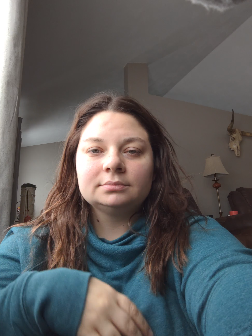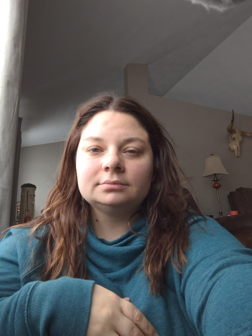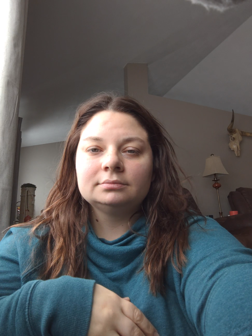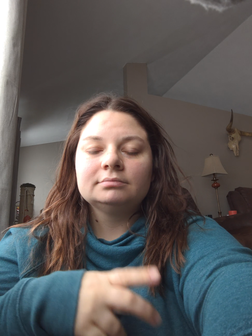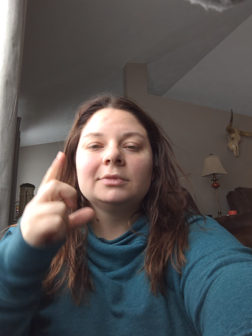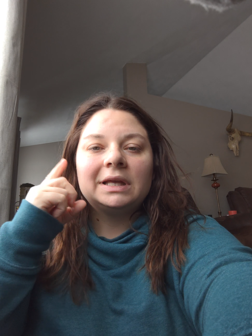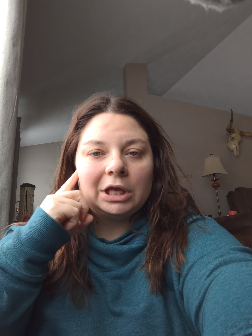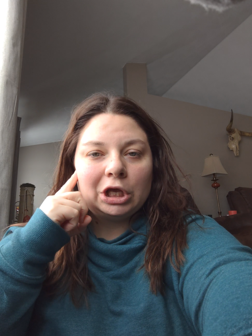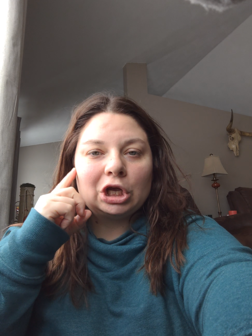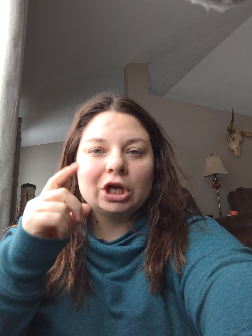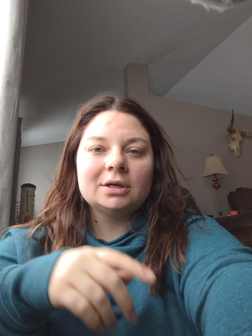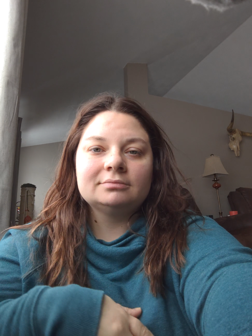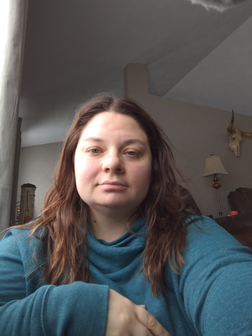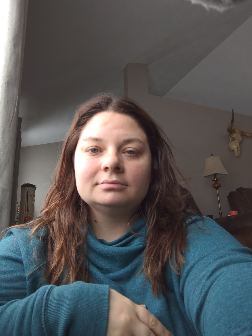ear